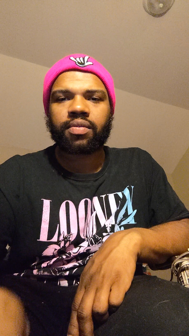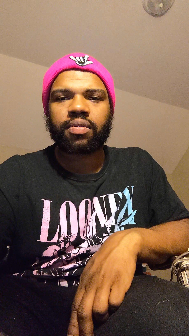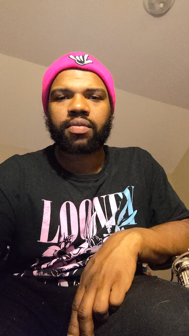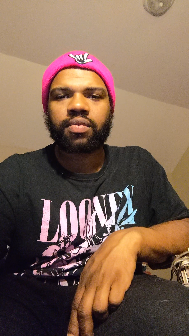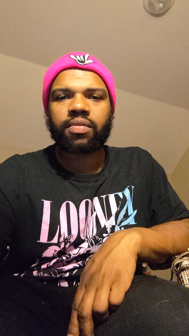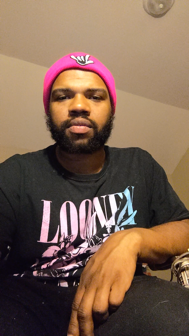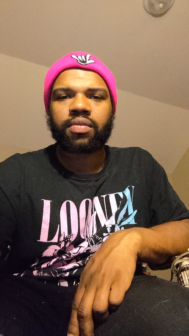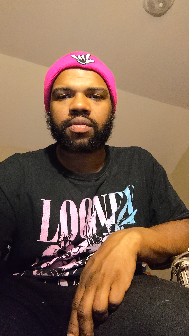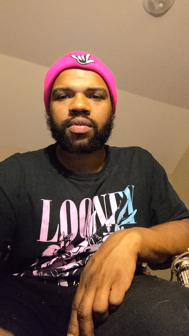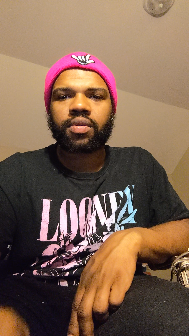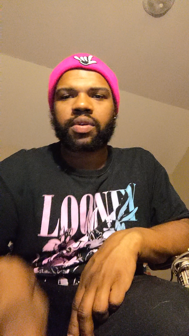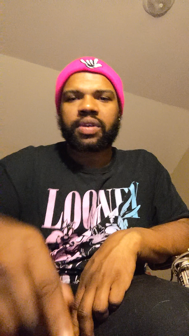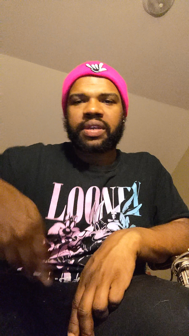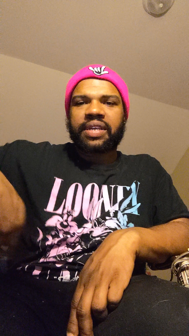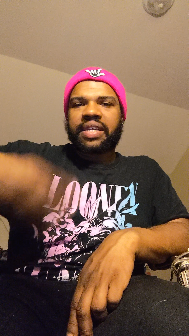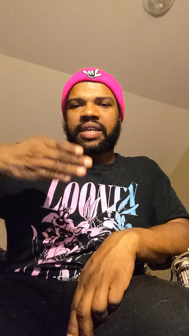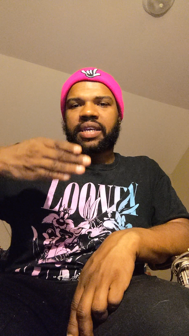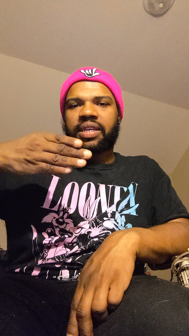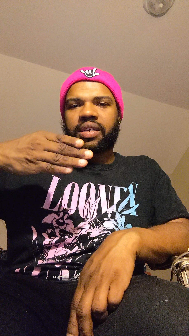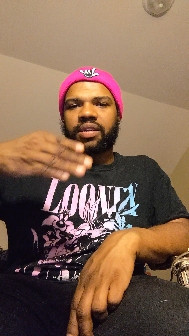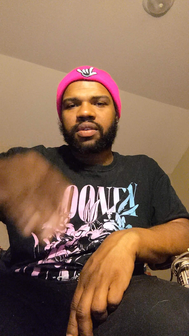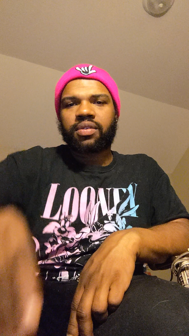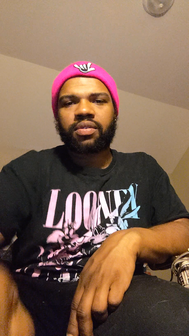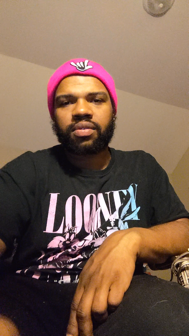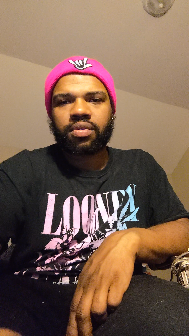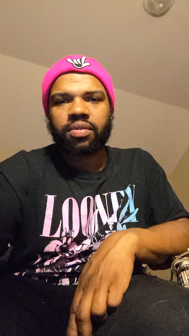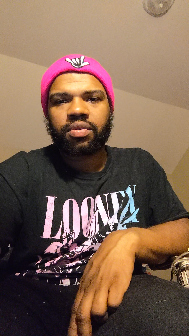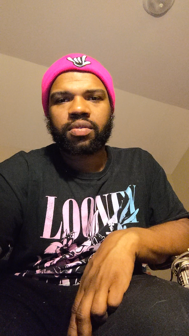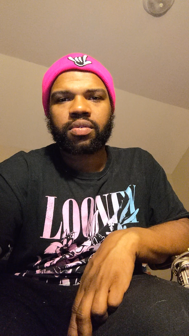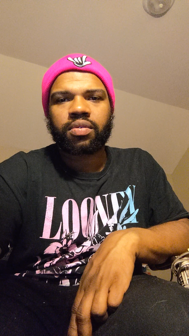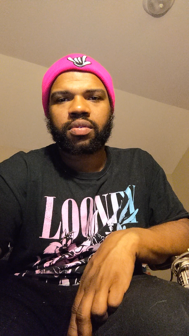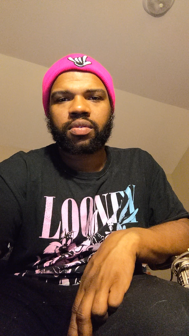kick